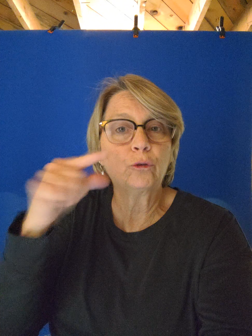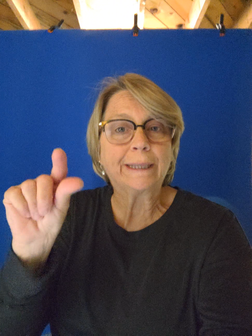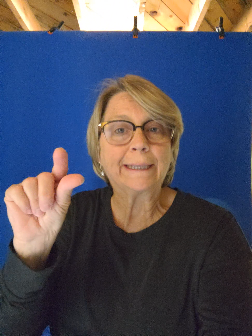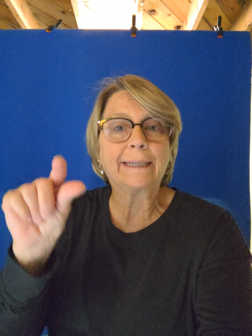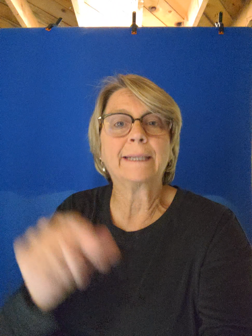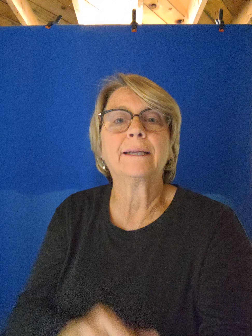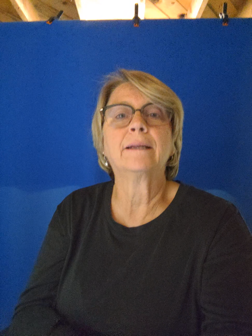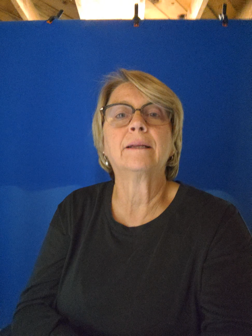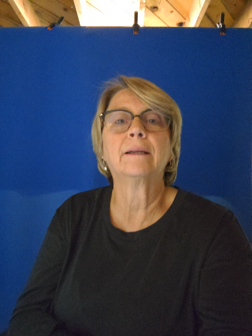green